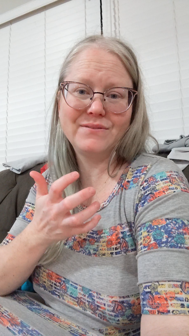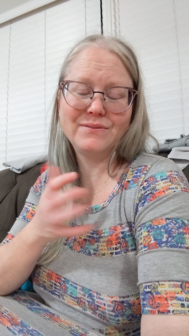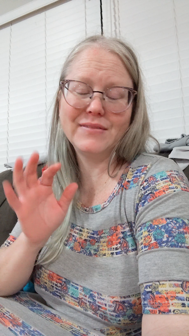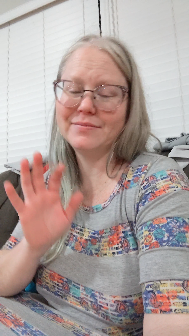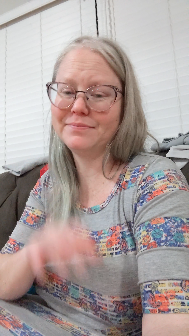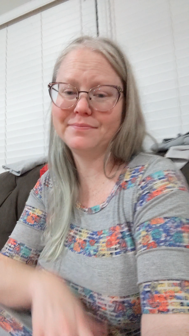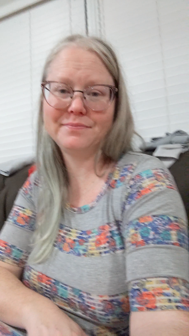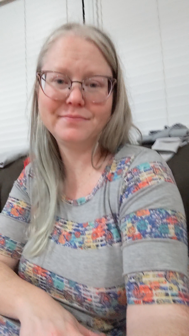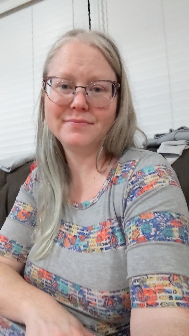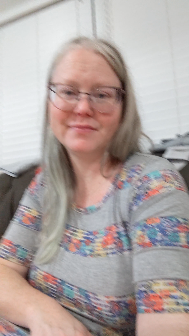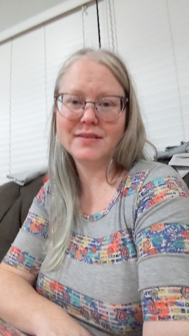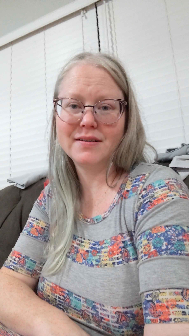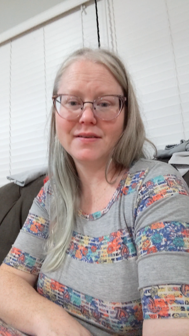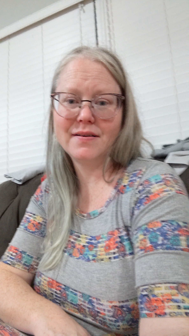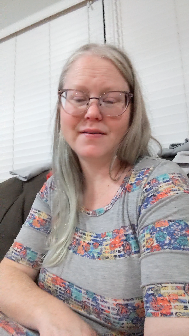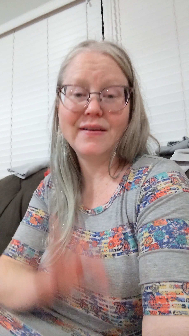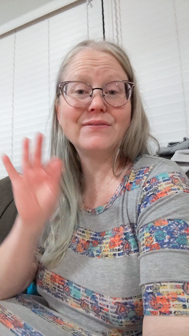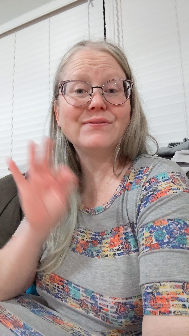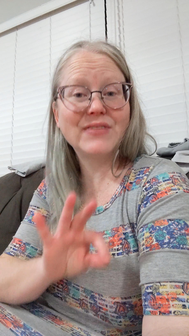fit